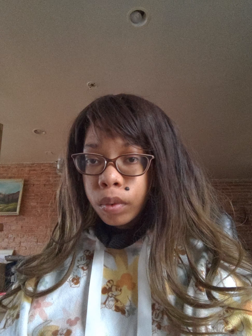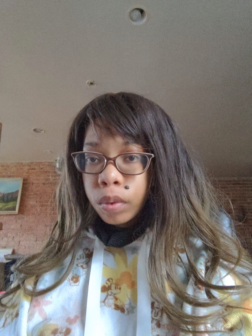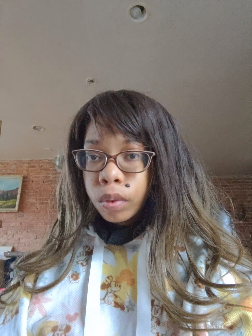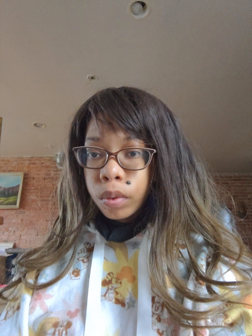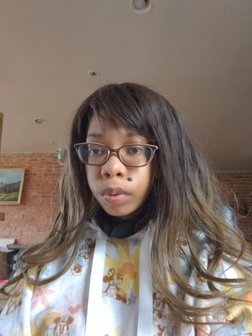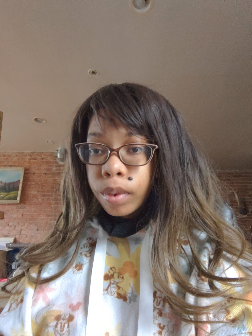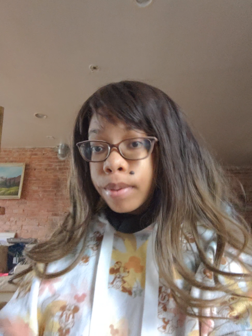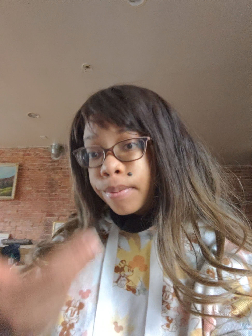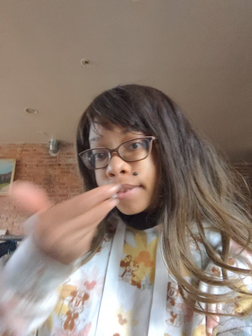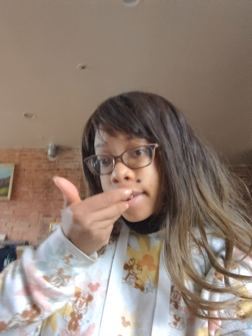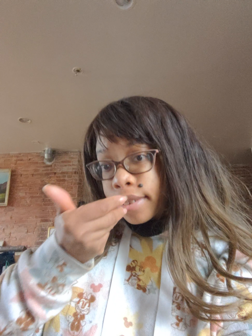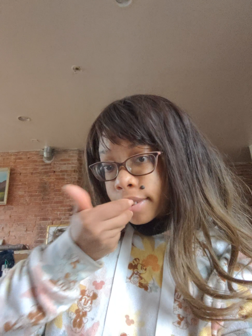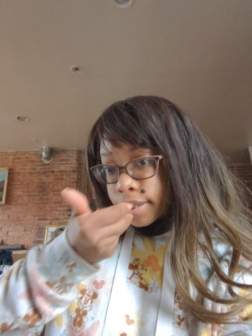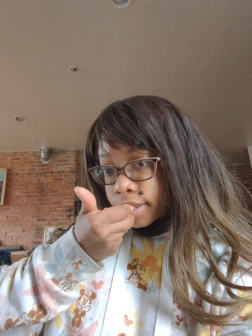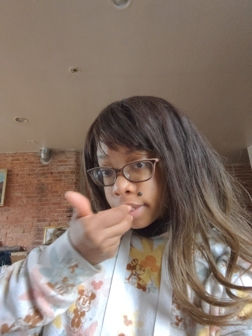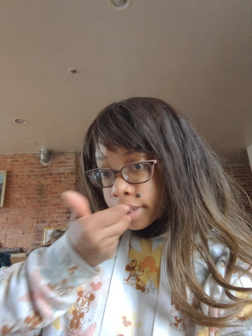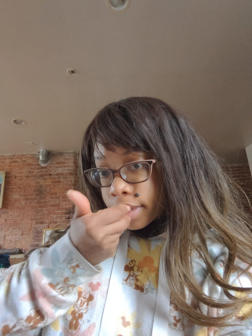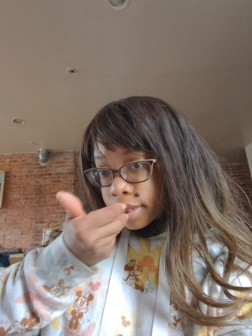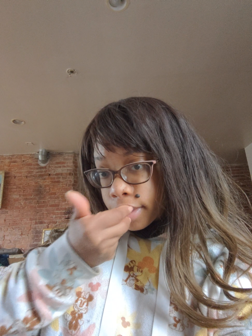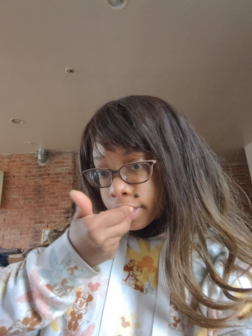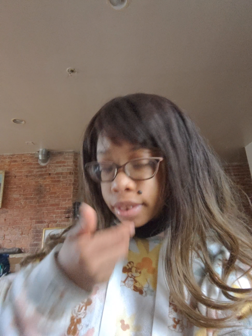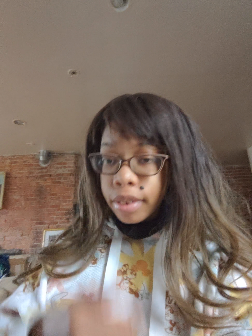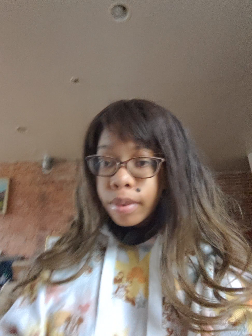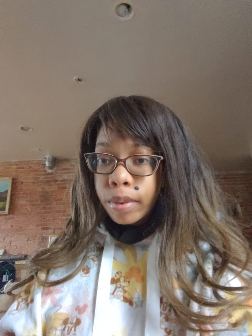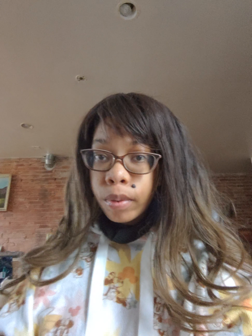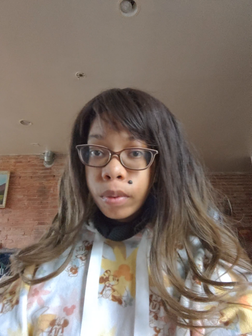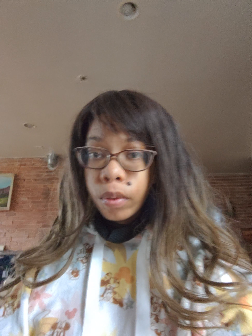pizza